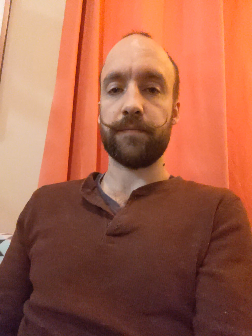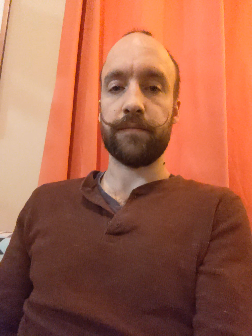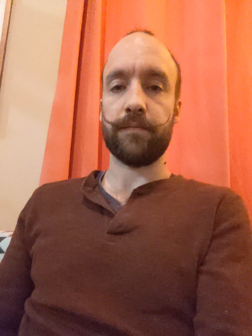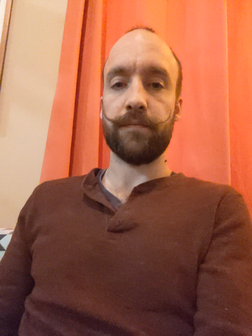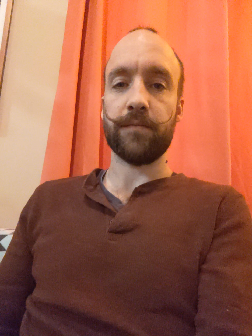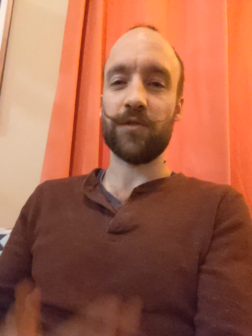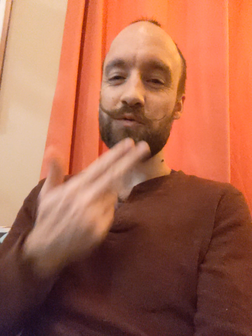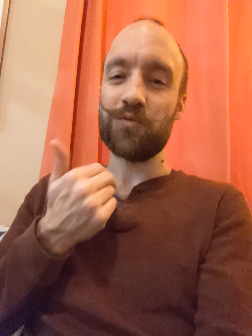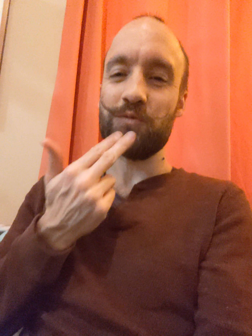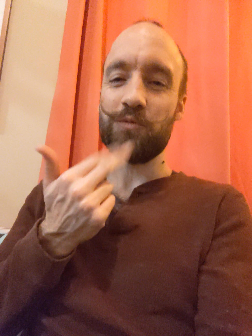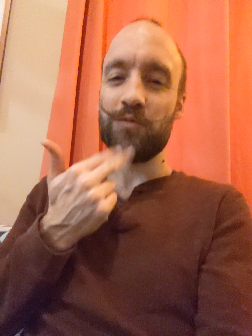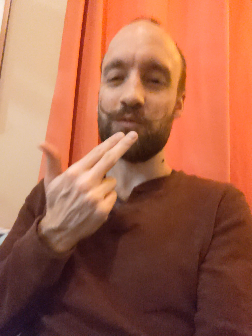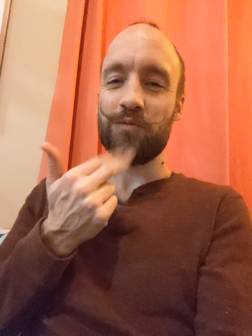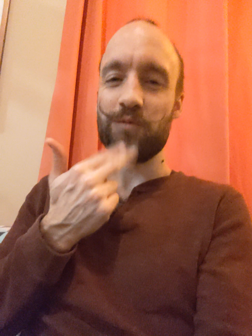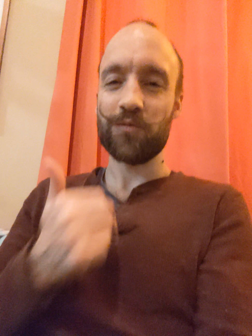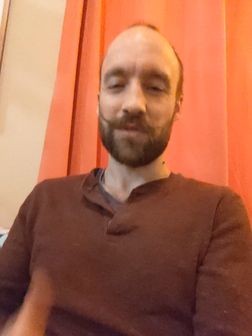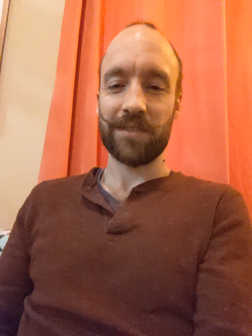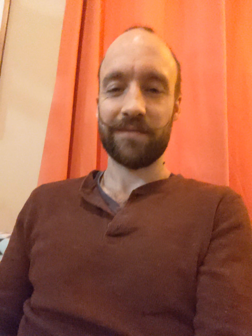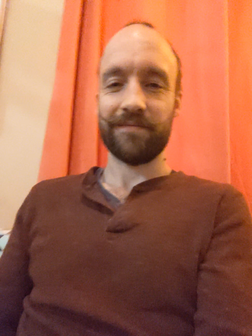cute